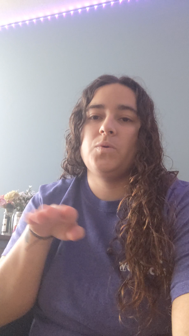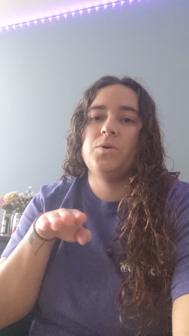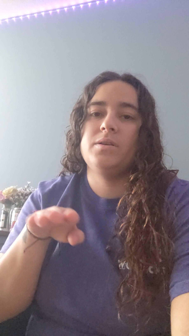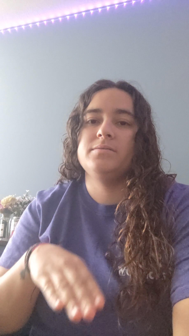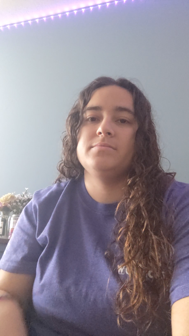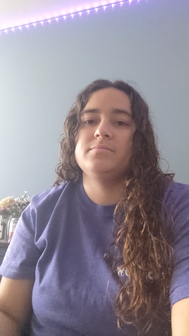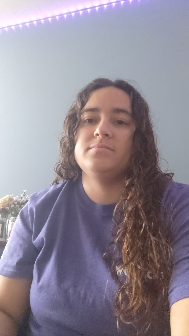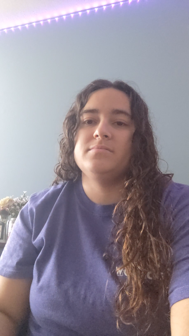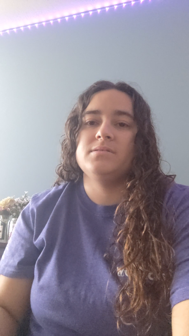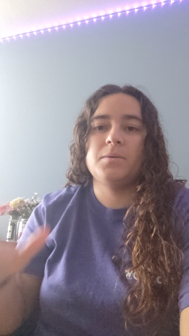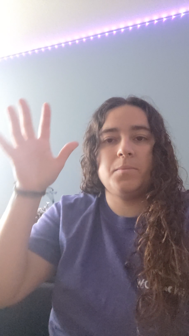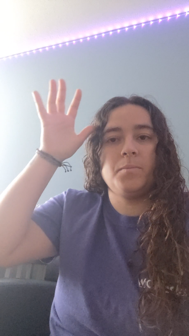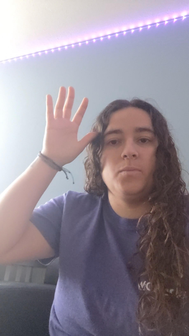moose